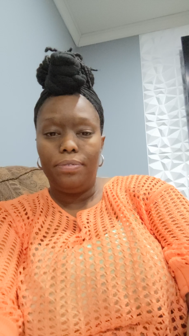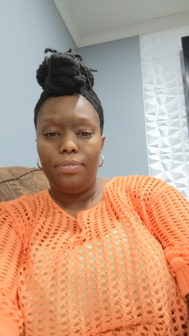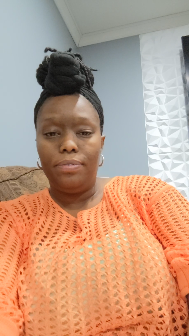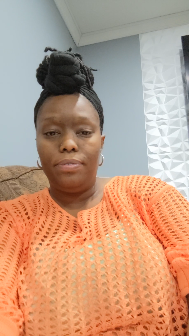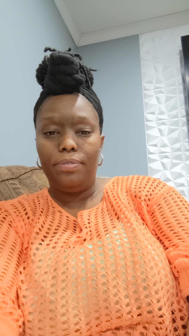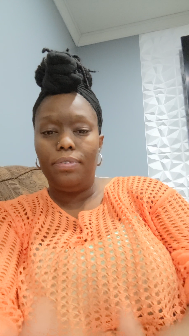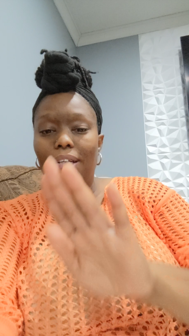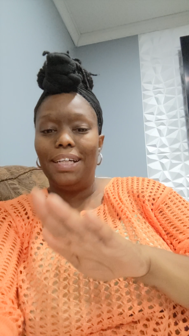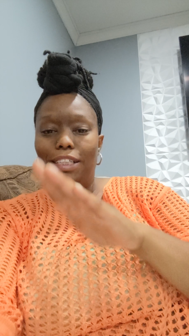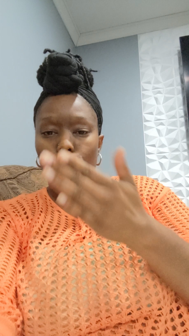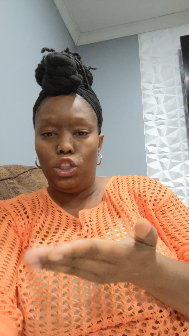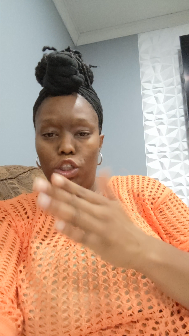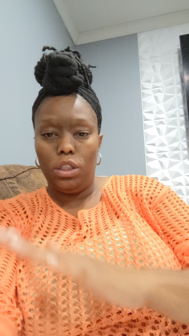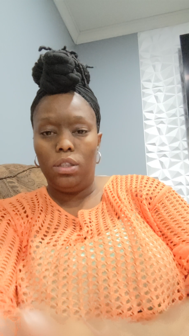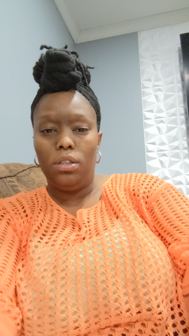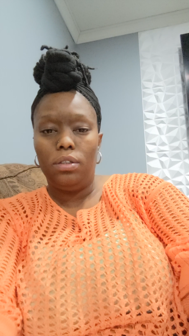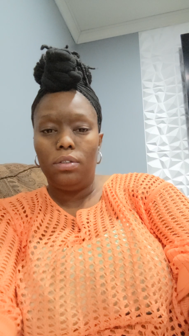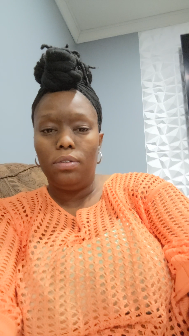kitchen